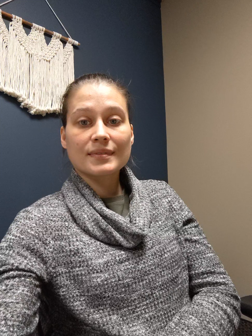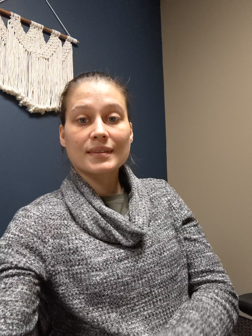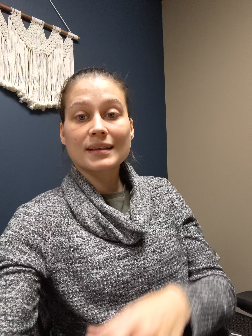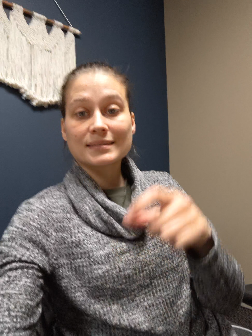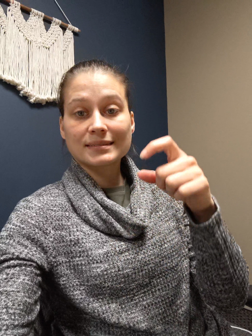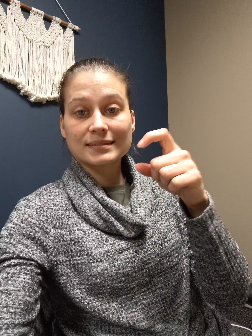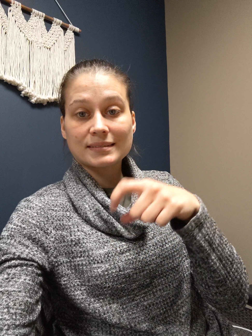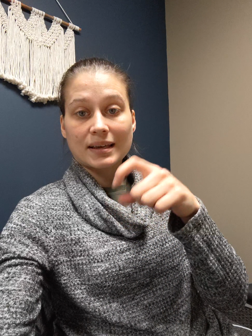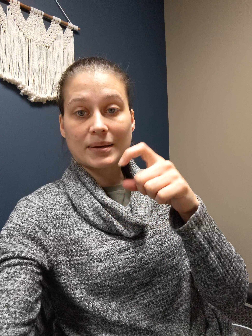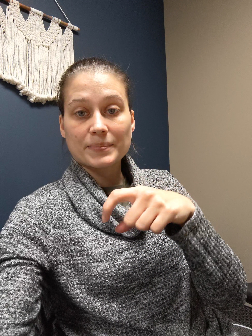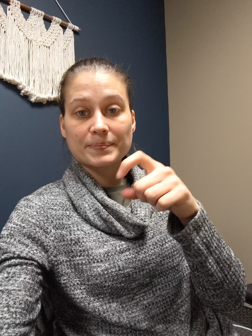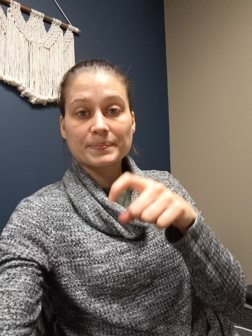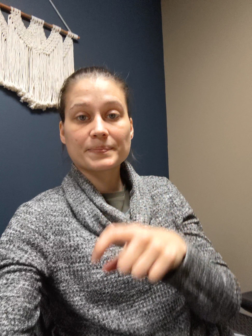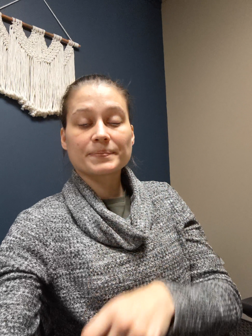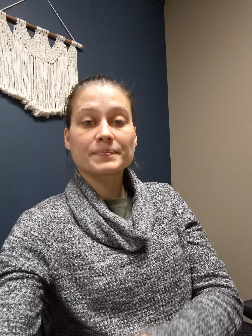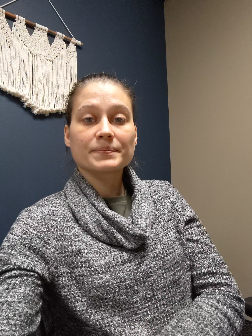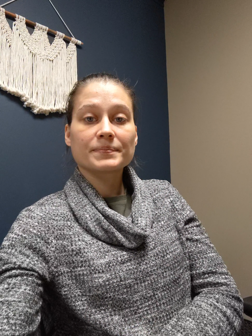time